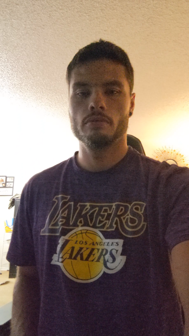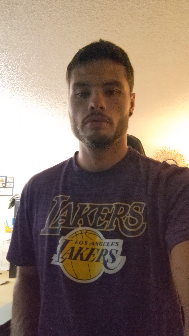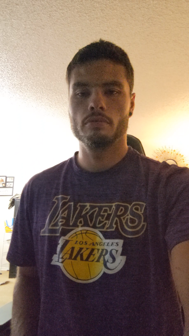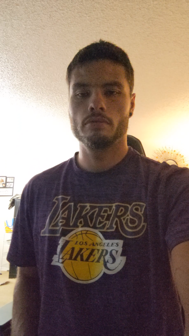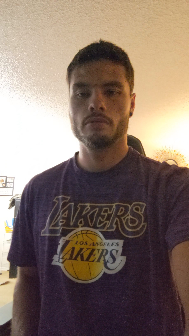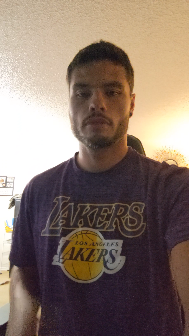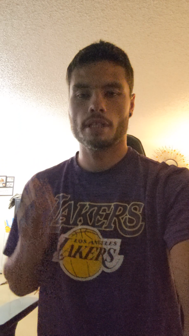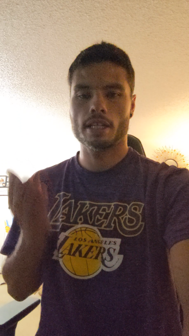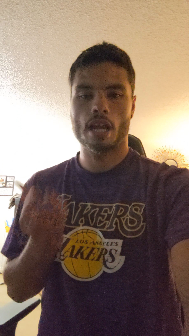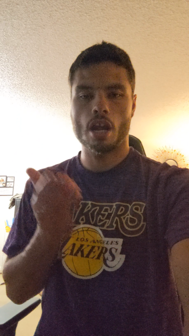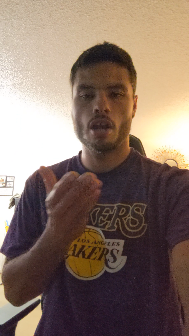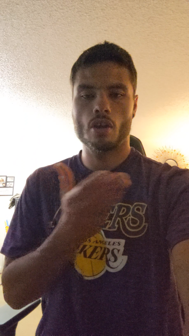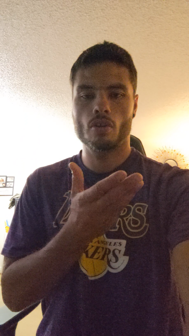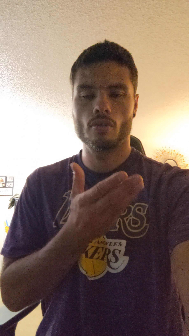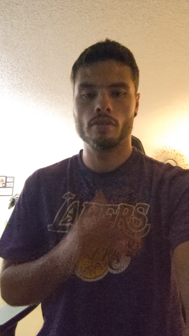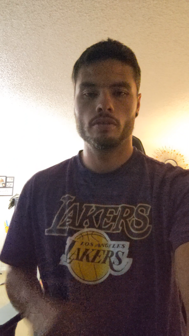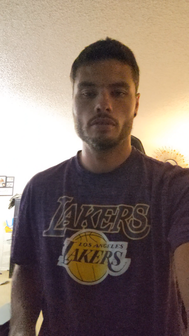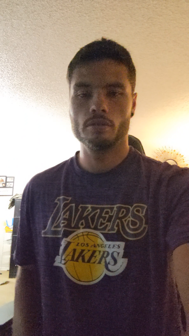carry